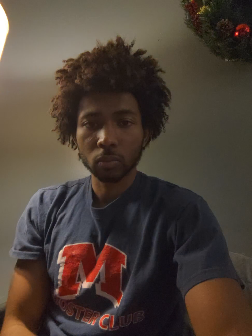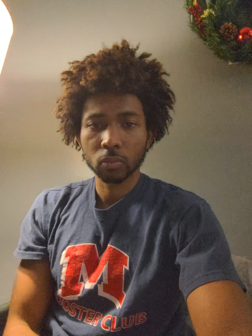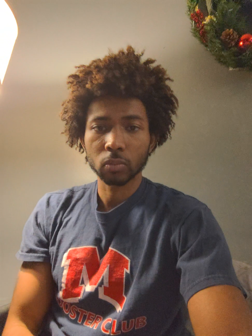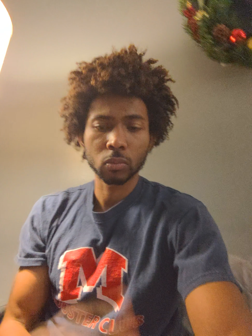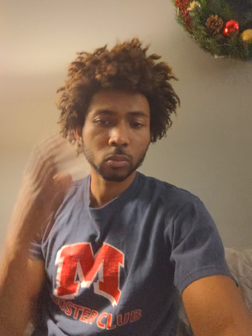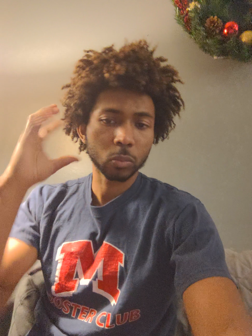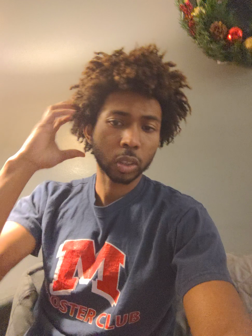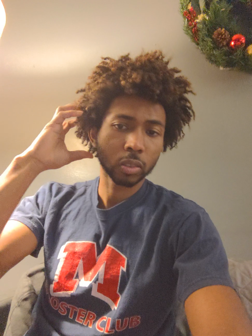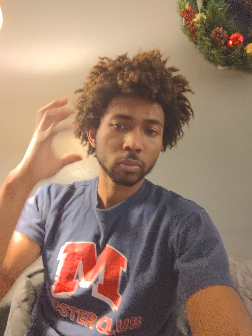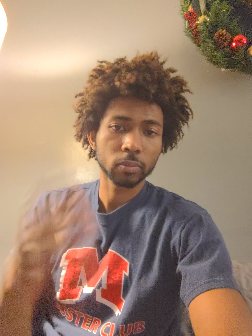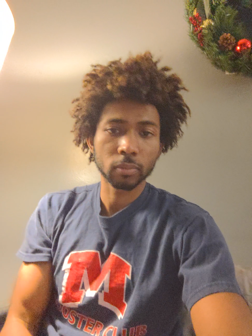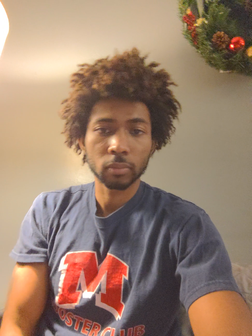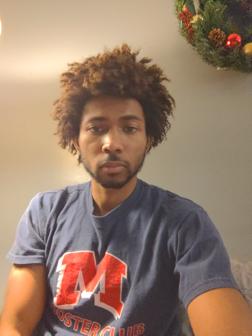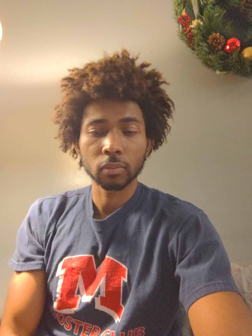radio